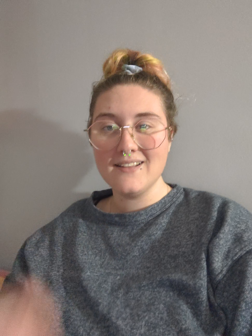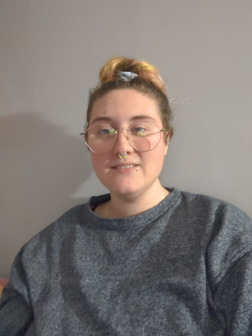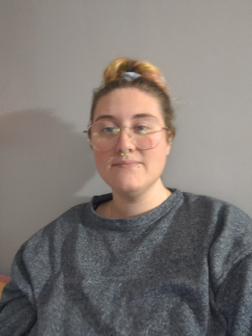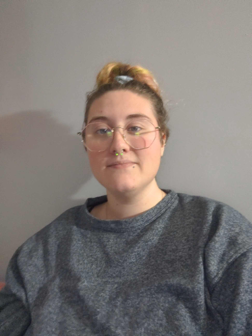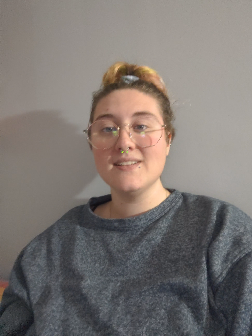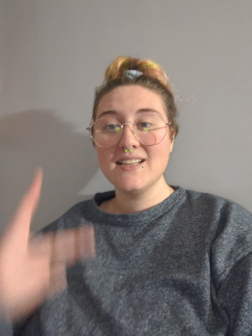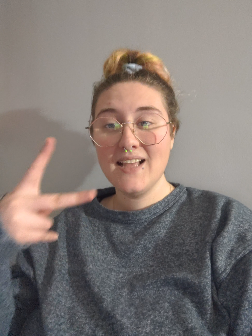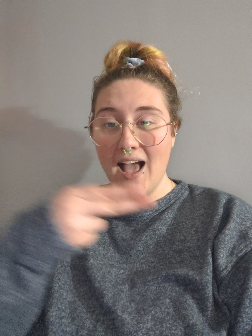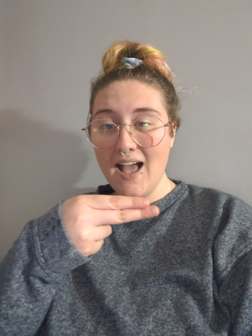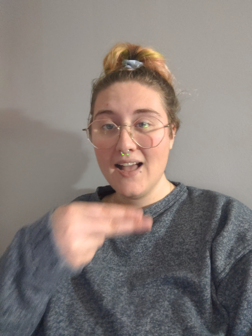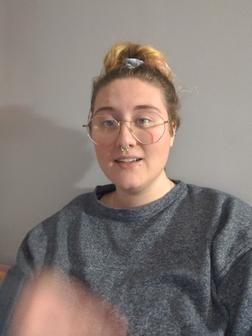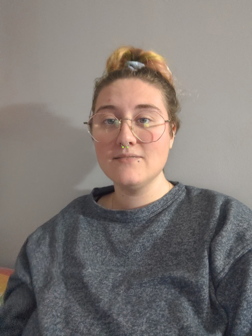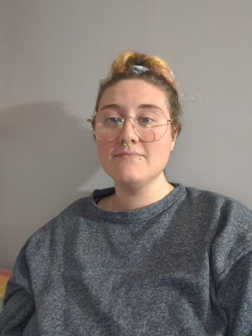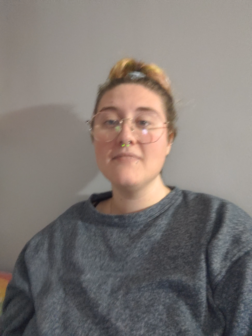cut